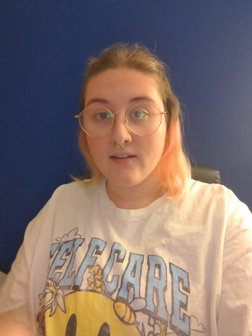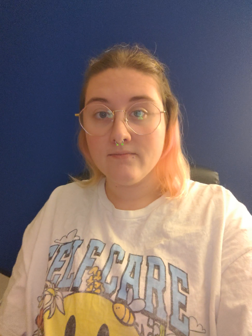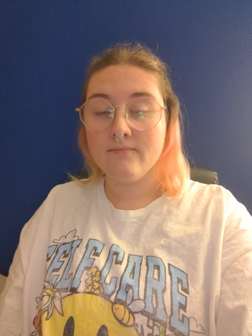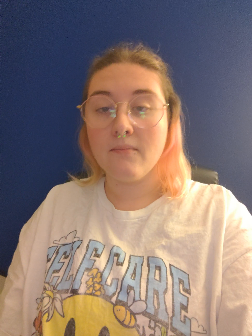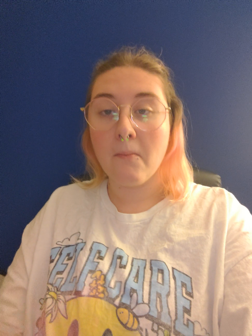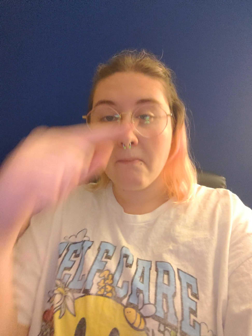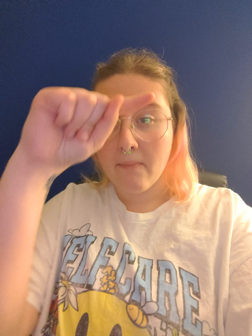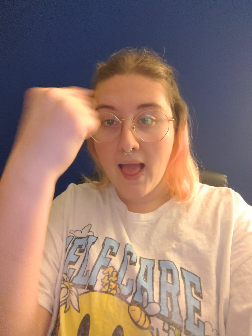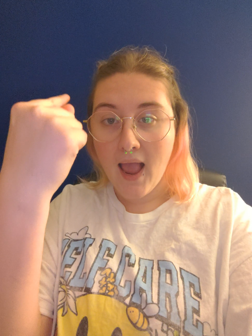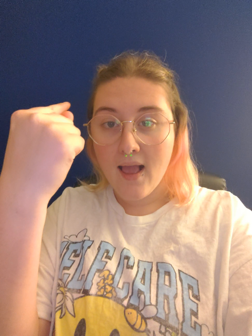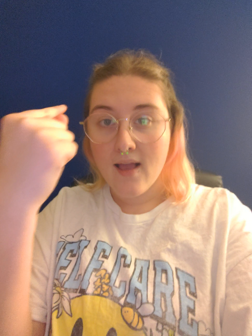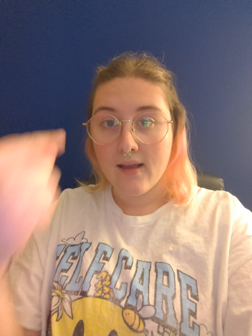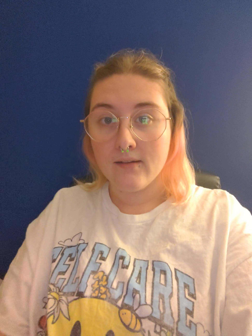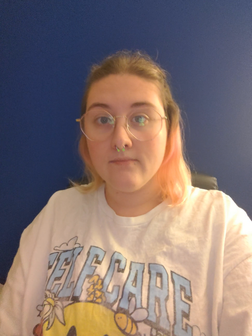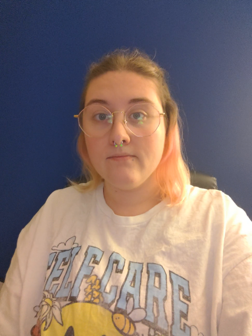black